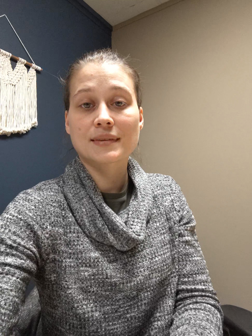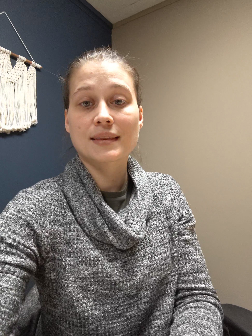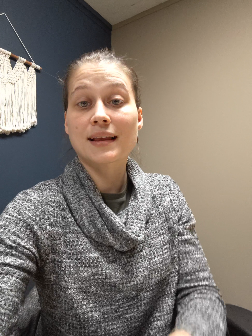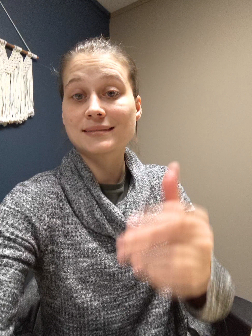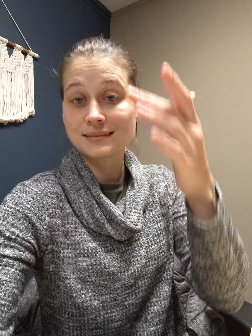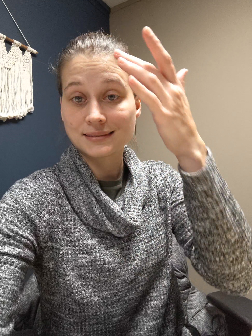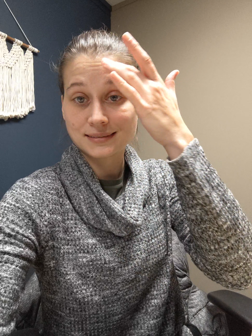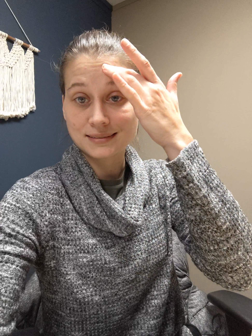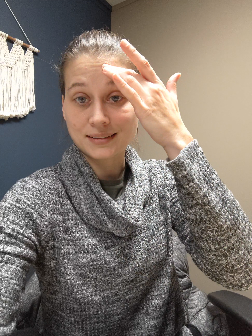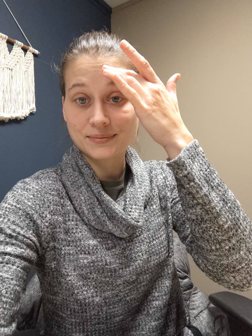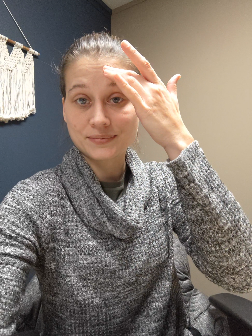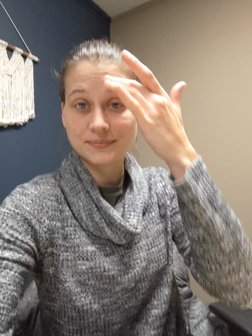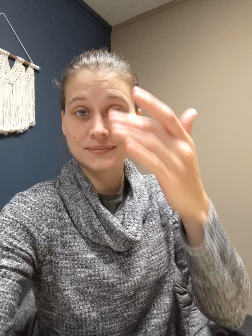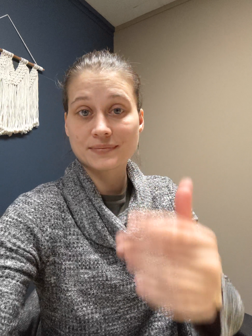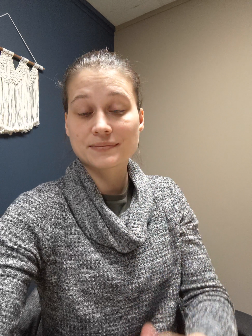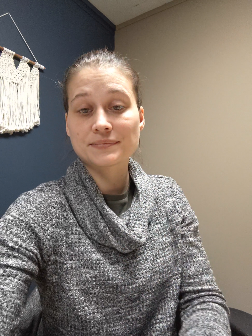sick